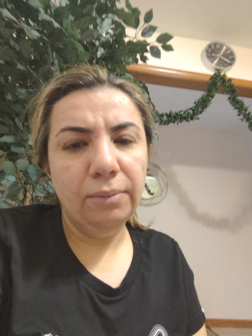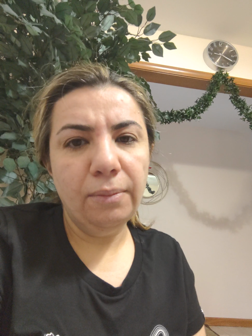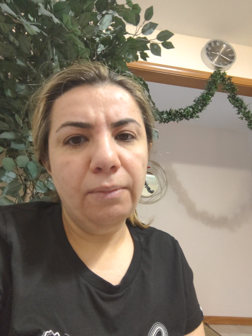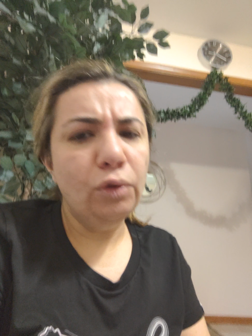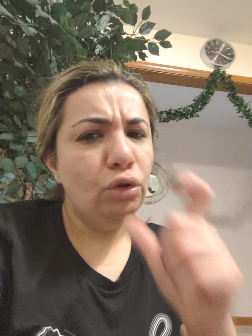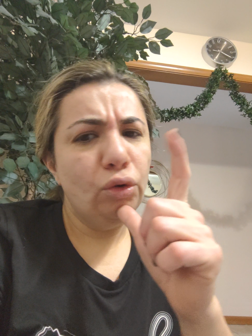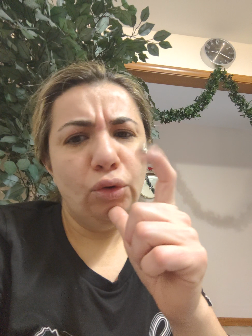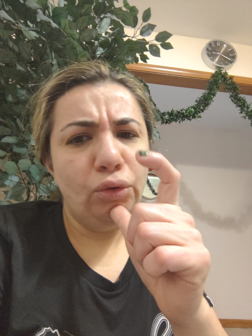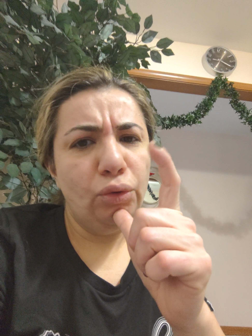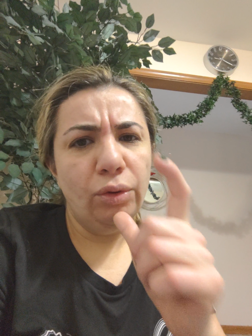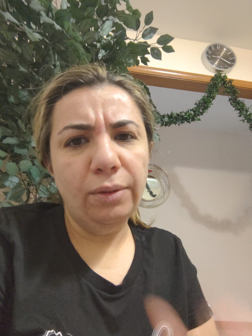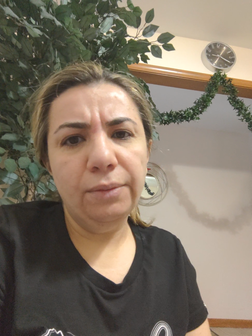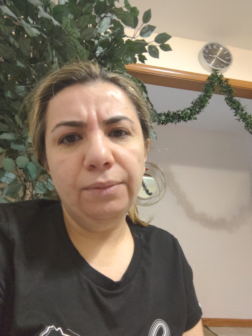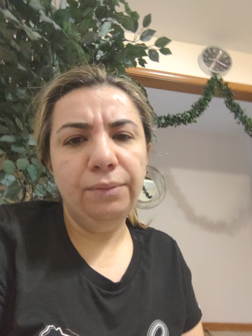who